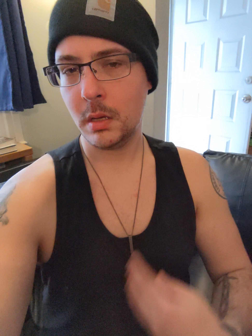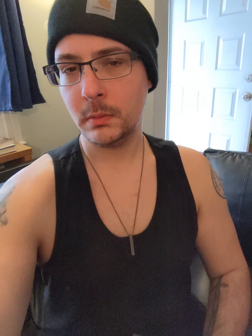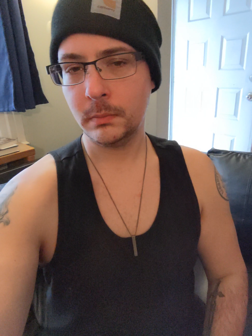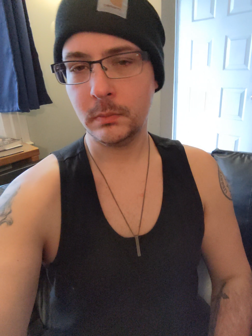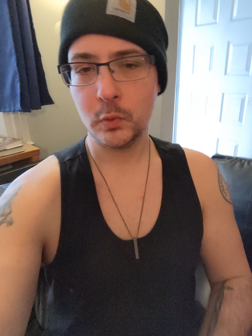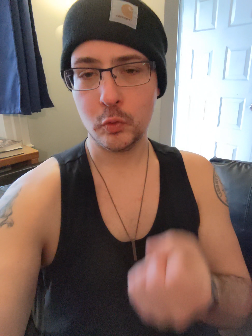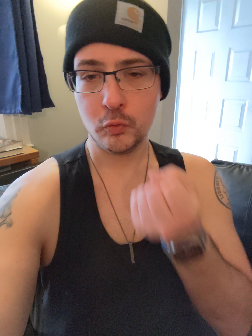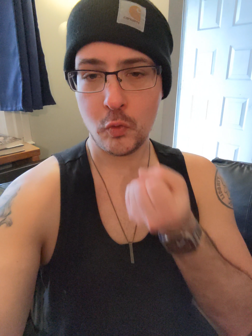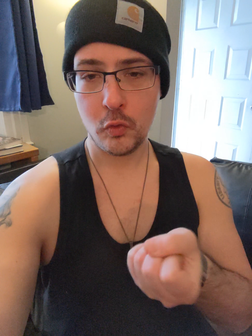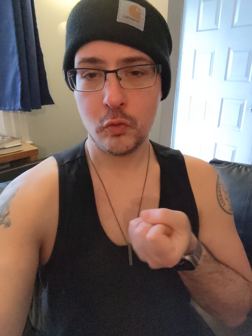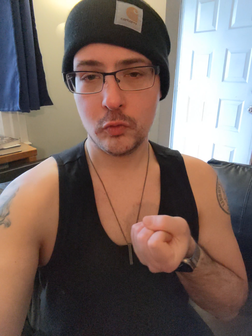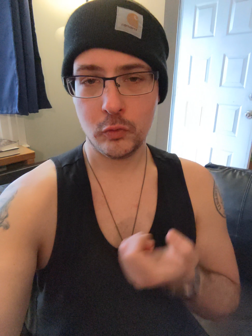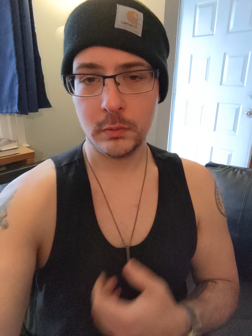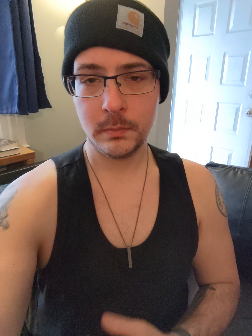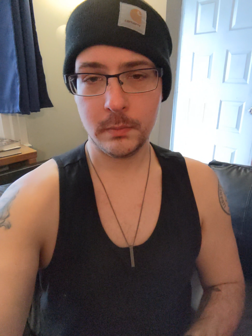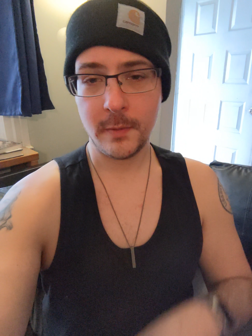drawer